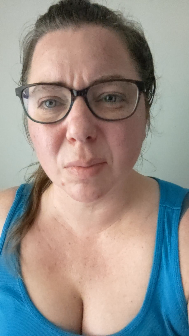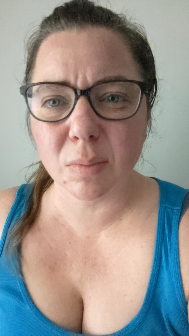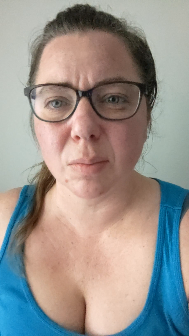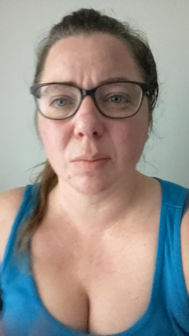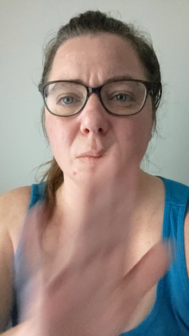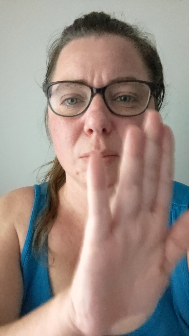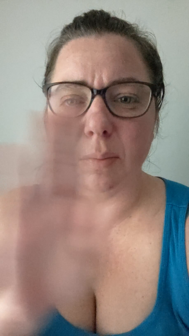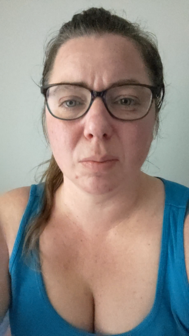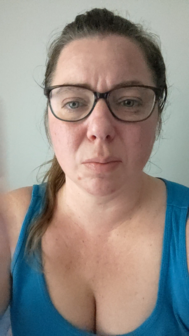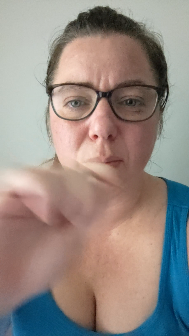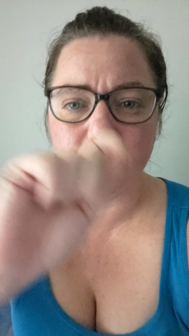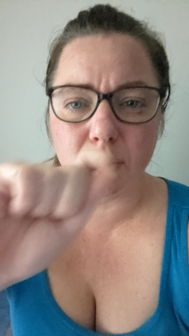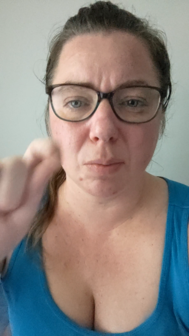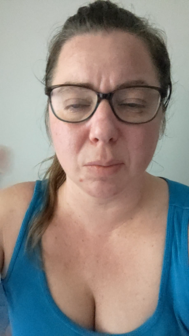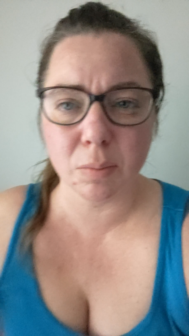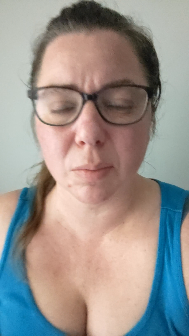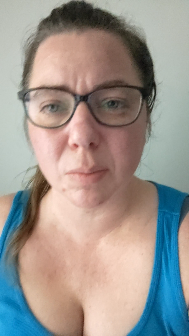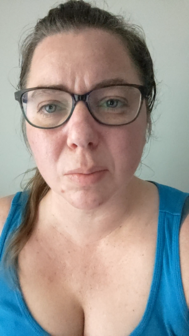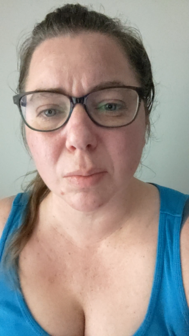chalk